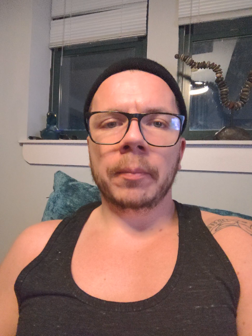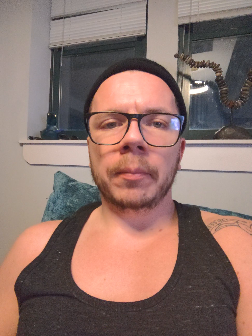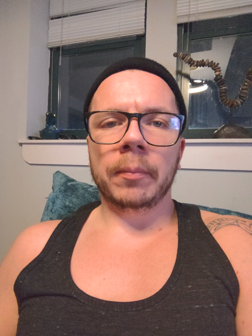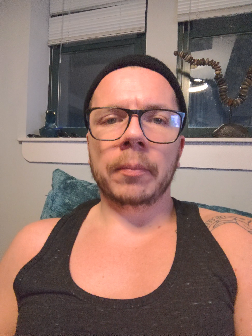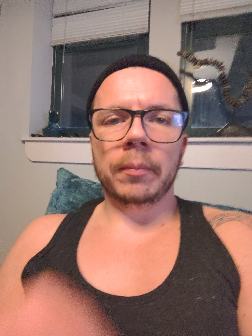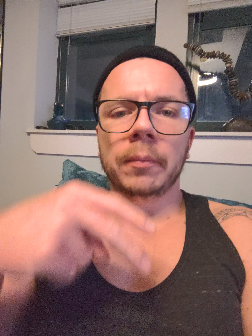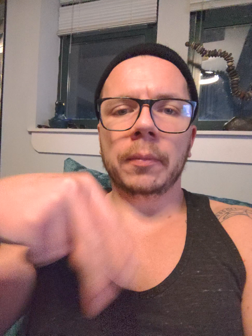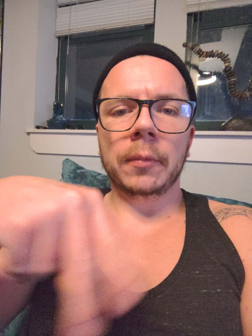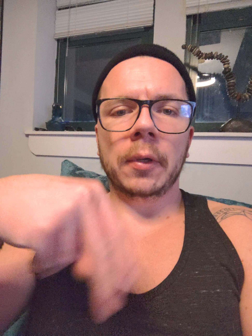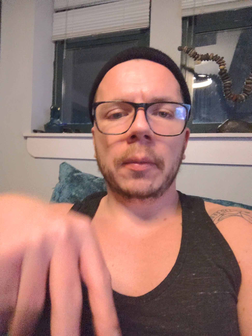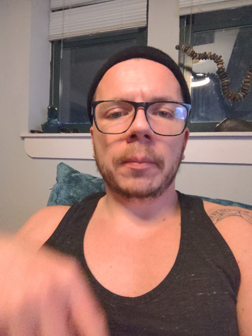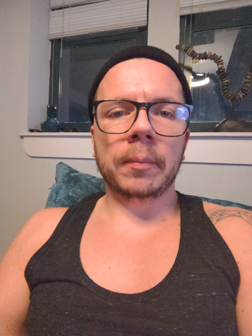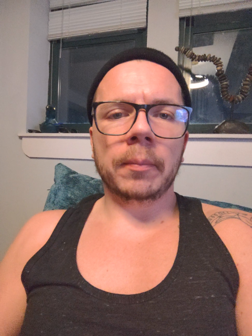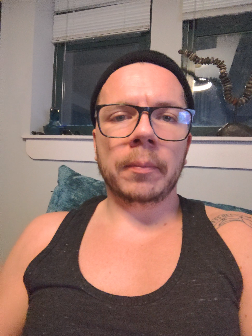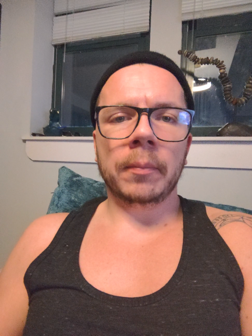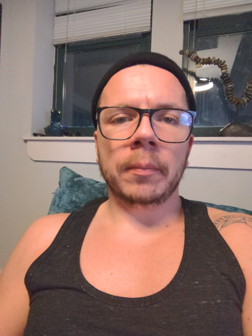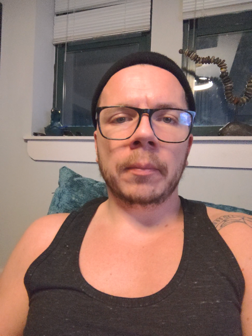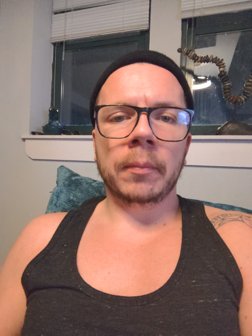dance